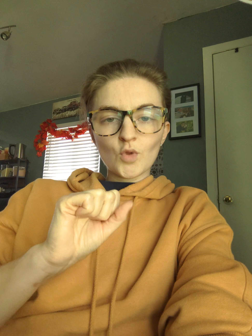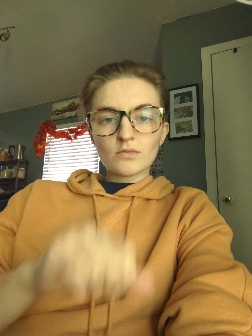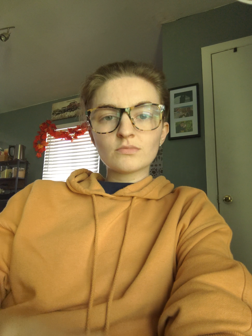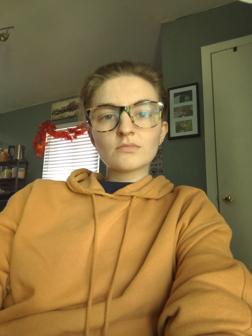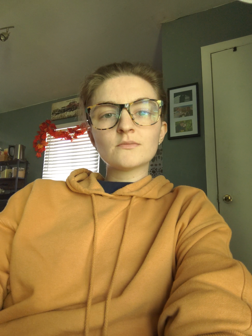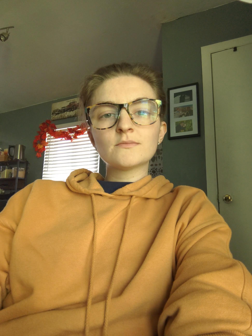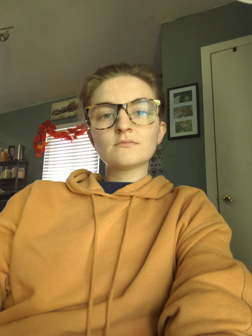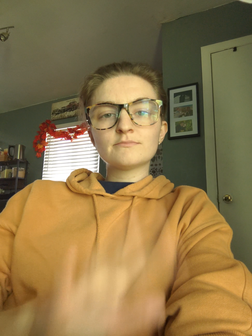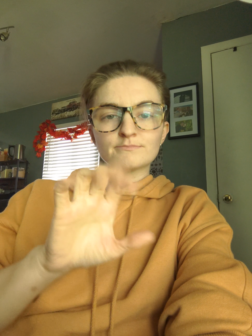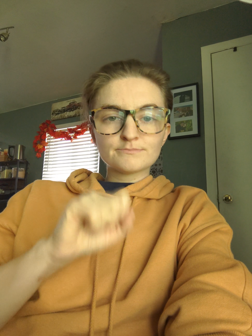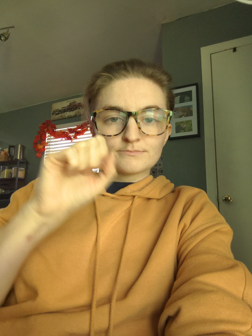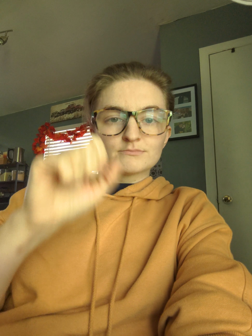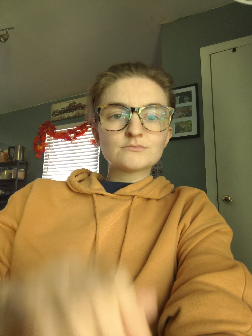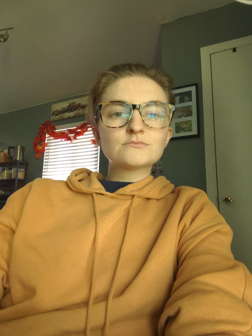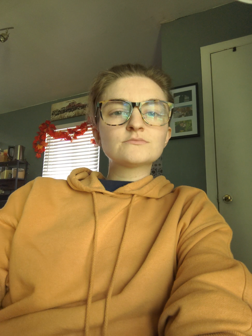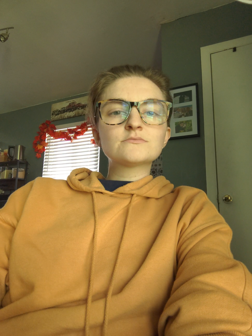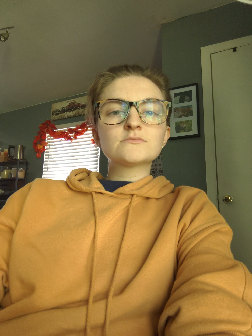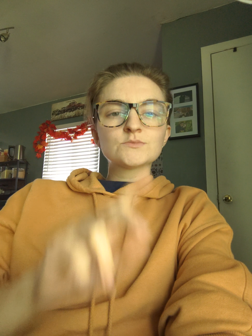ladder